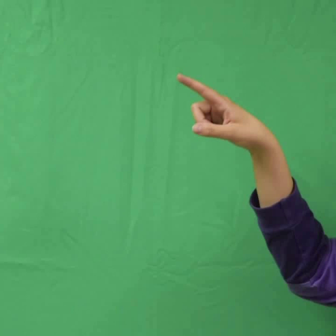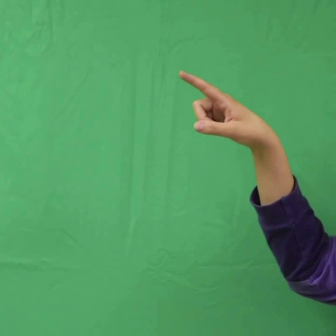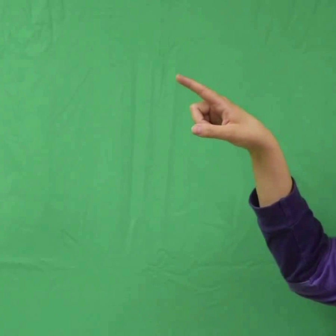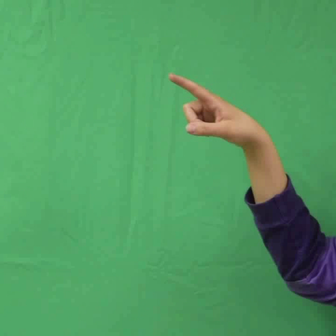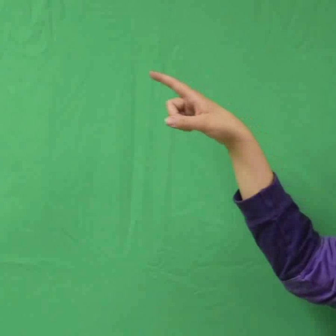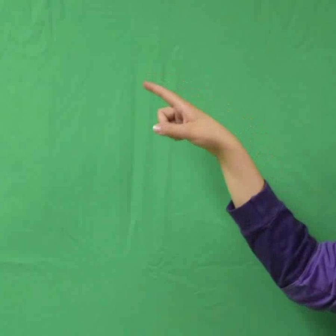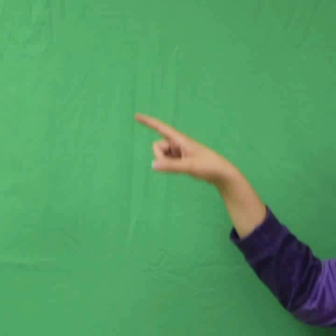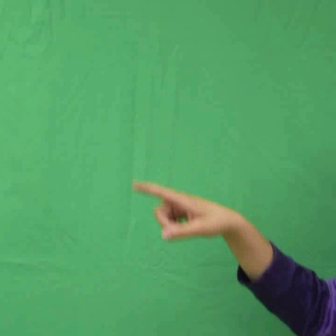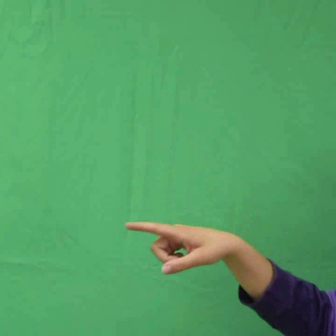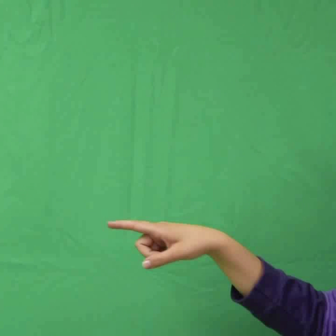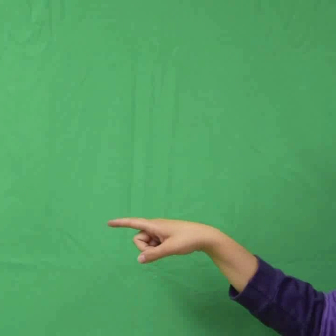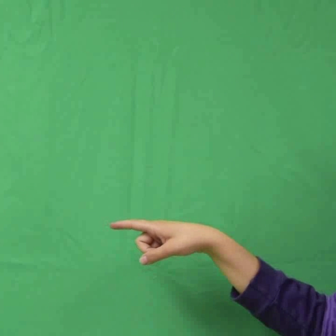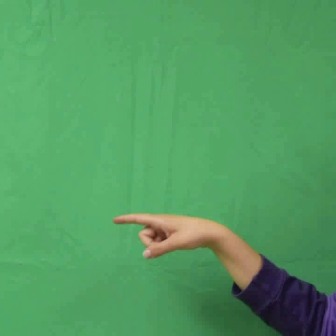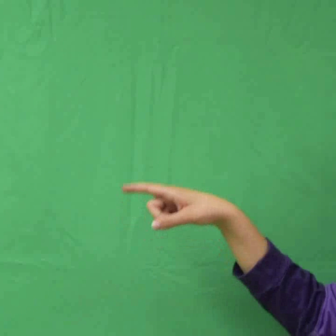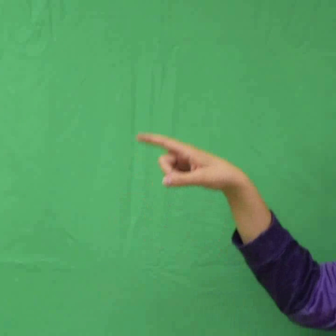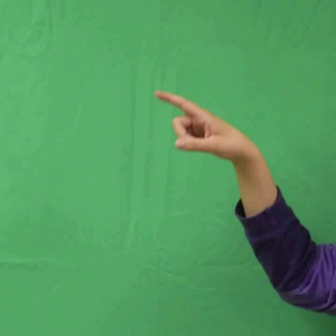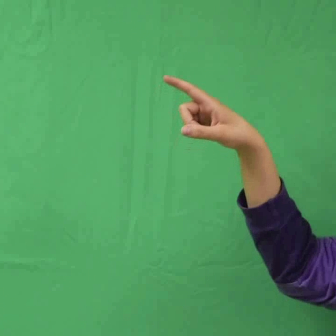Z